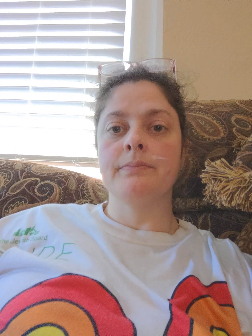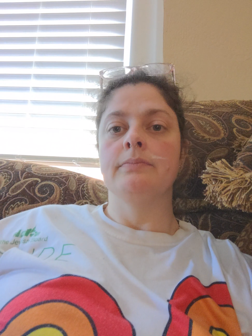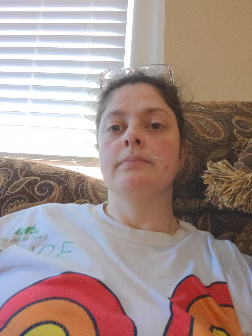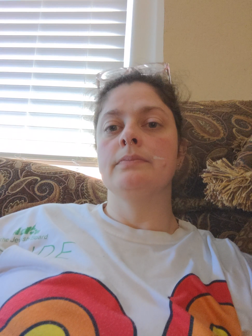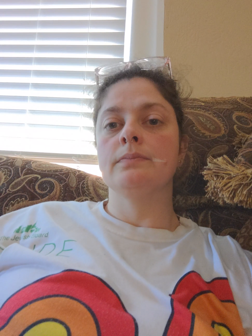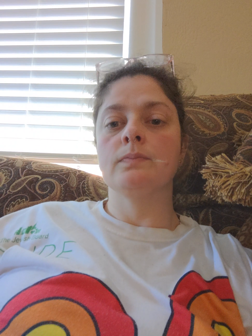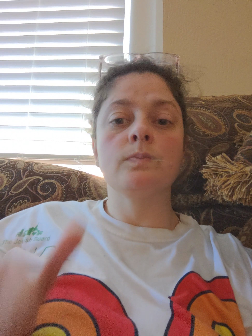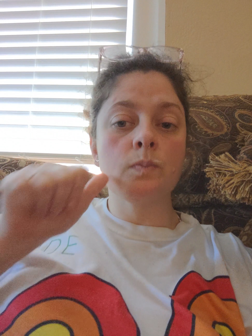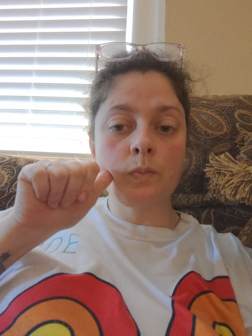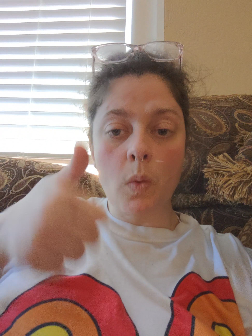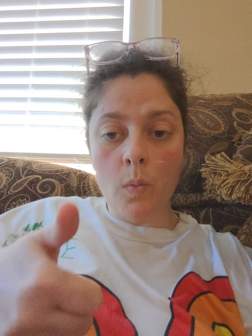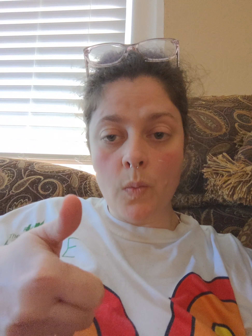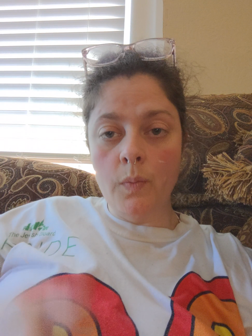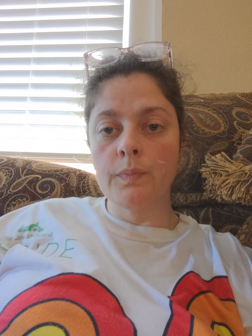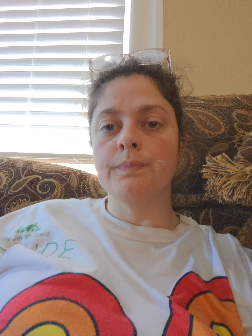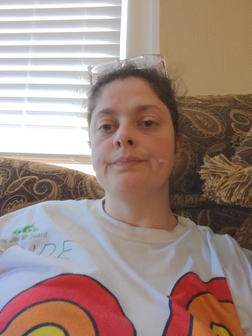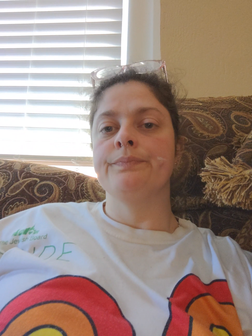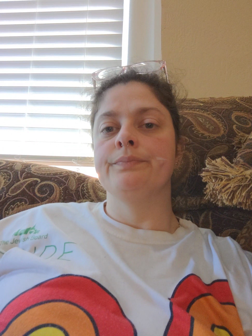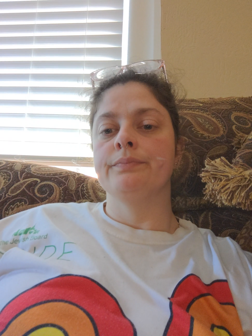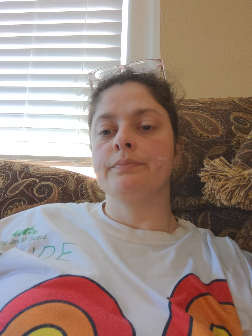tomorrow